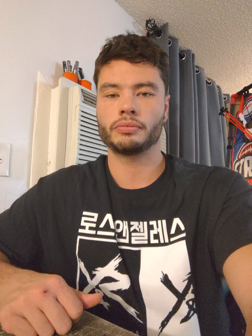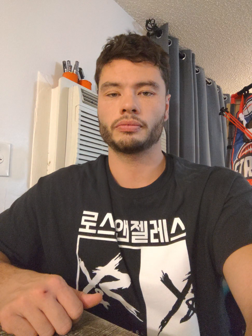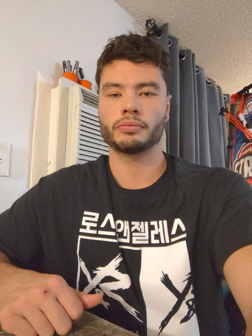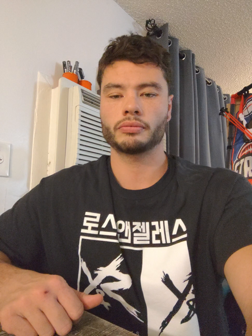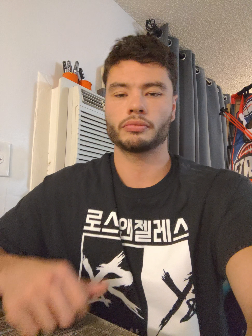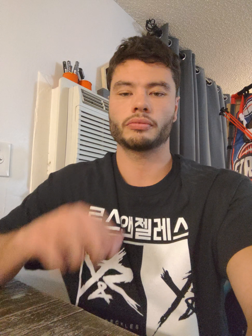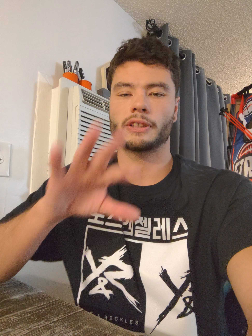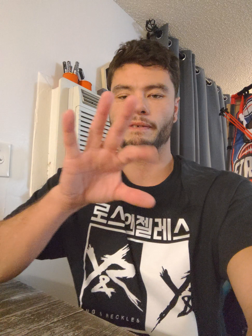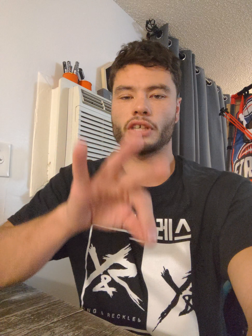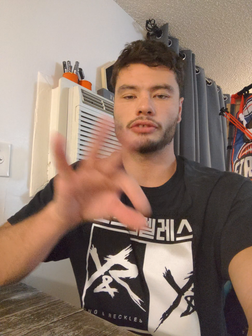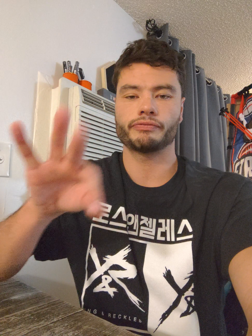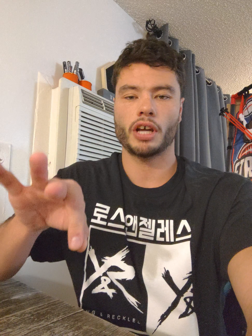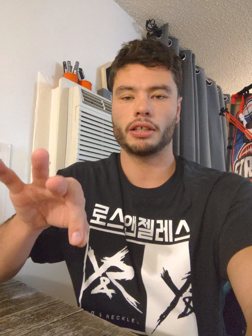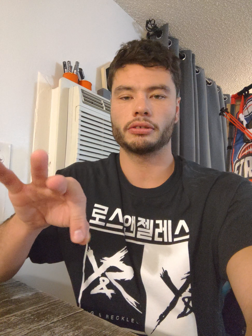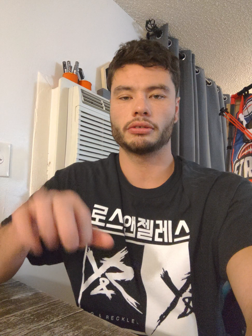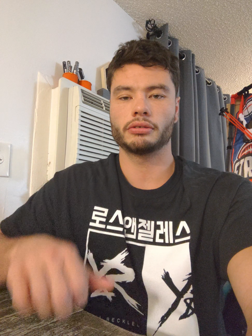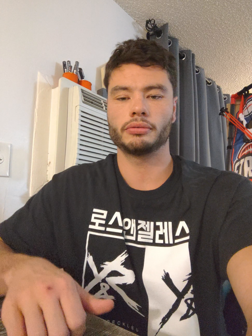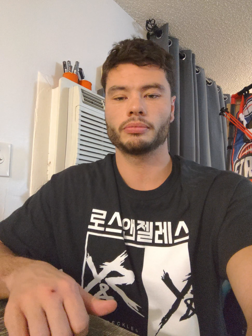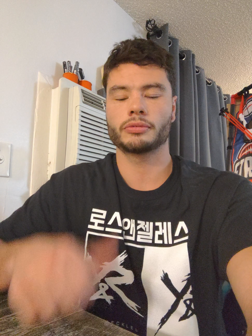french fries